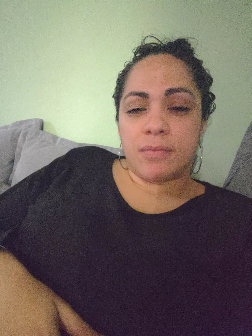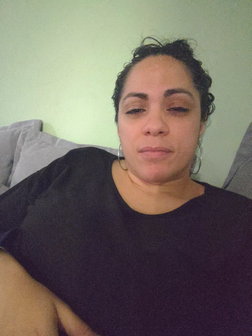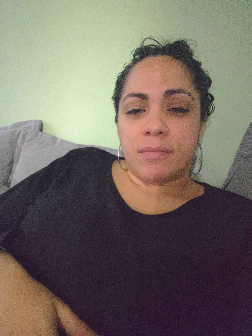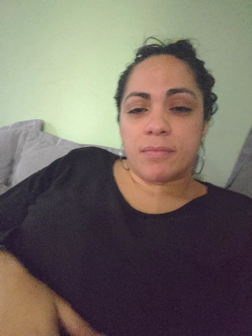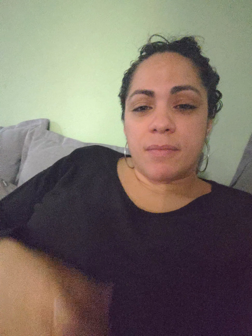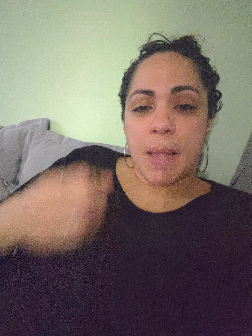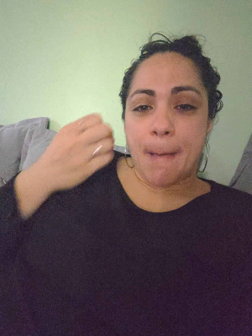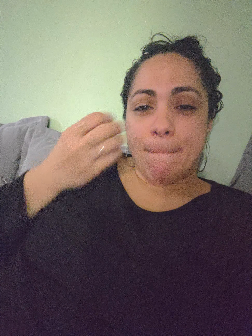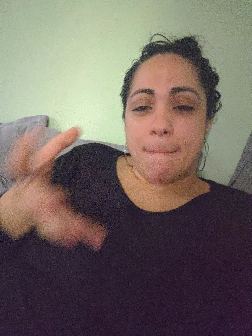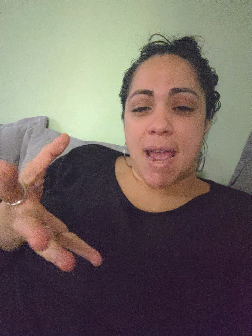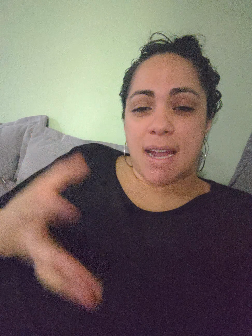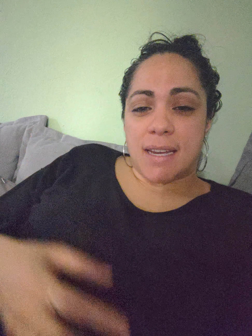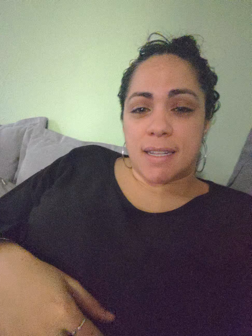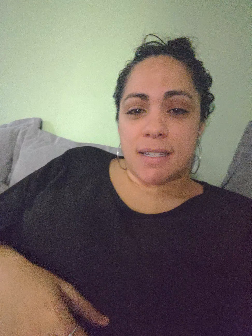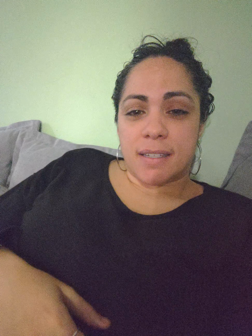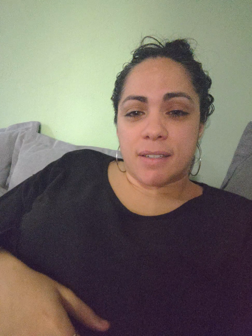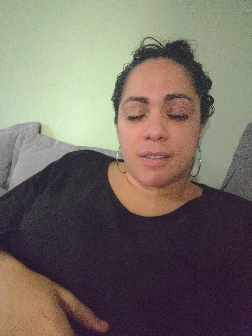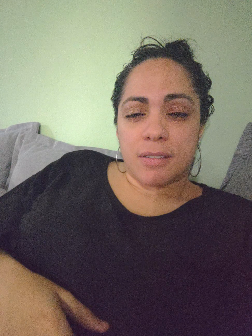many